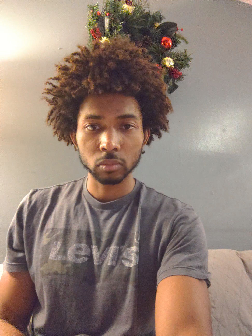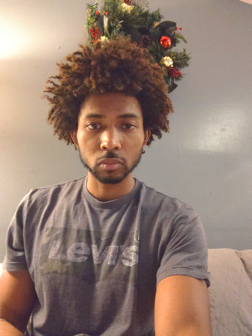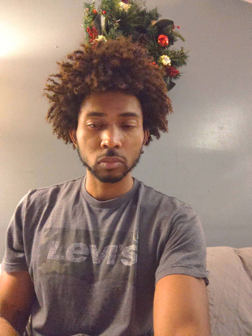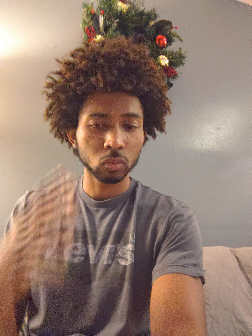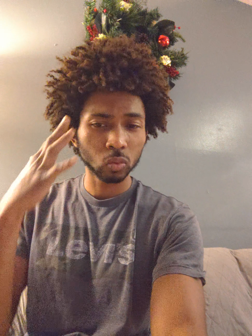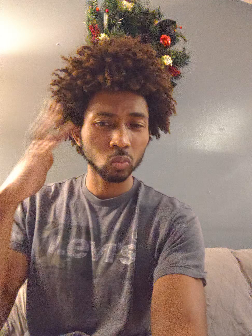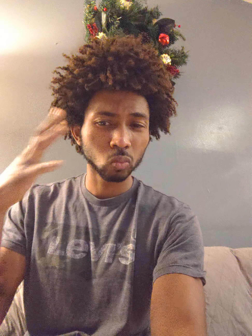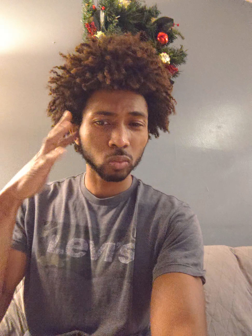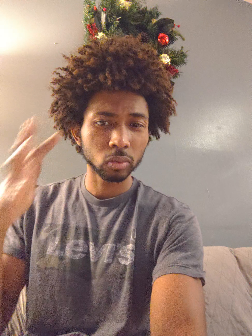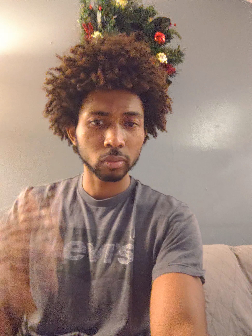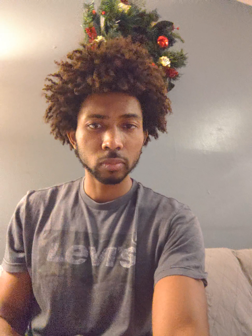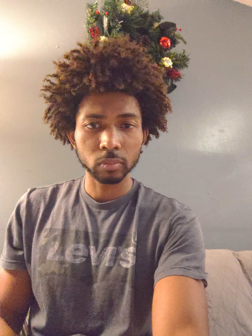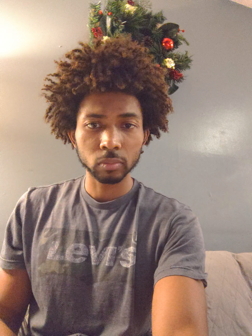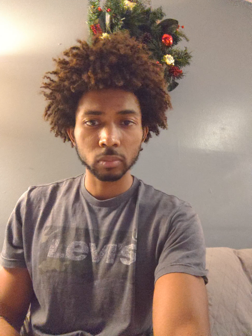loud